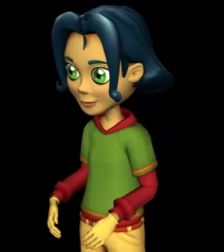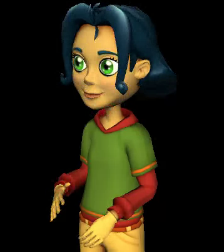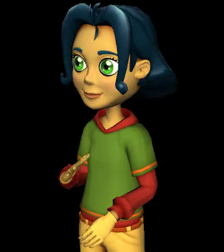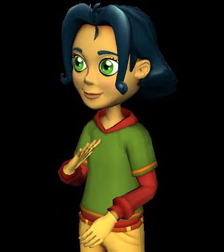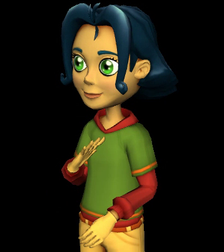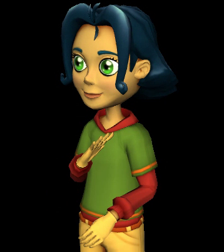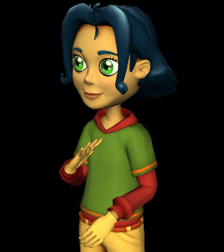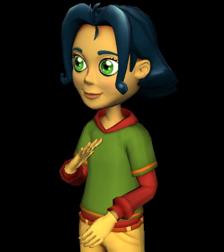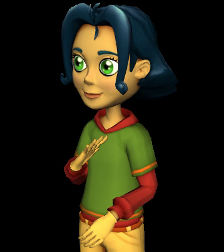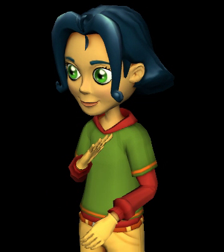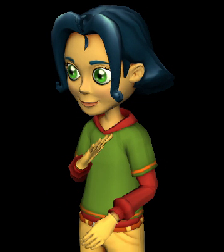يمتلك